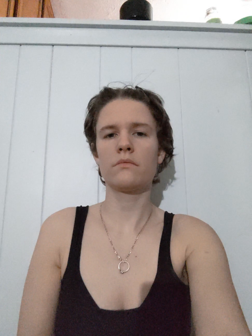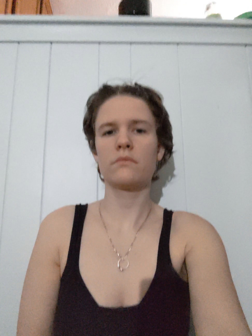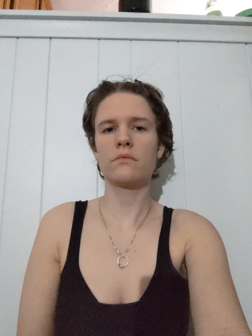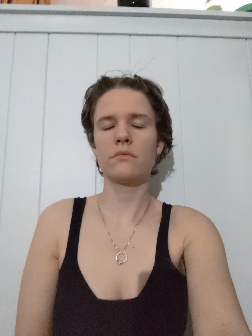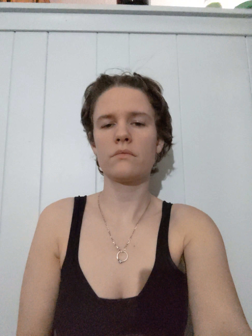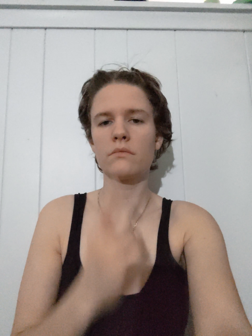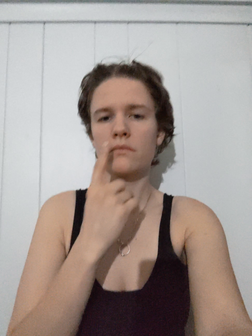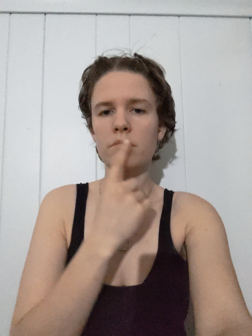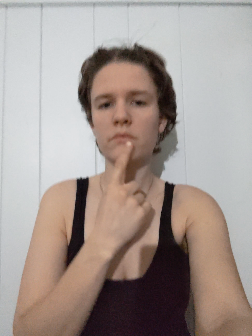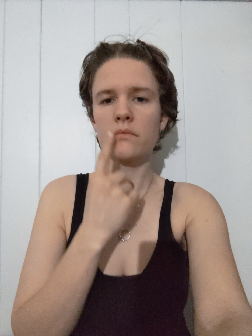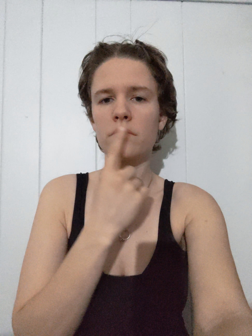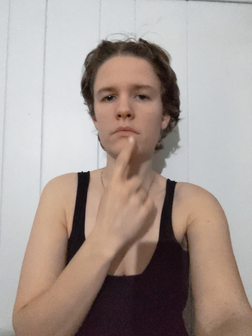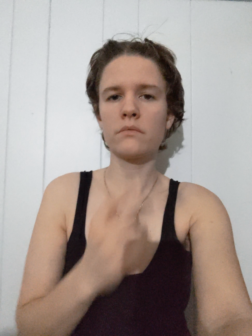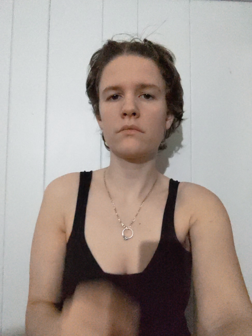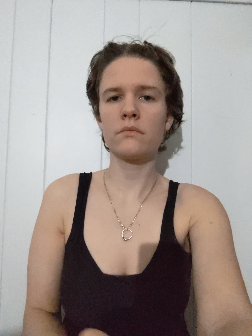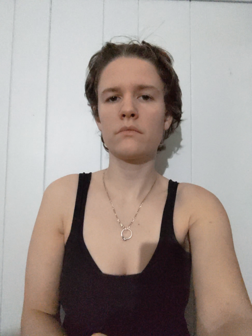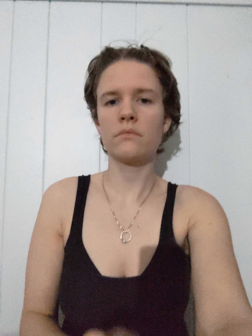lips